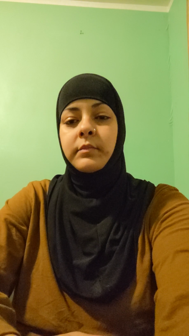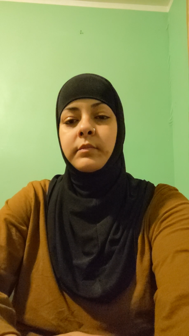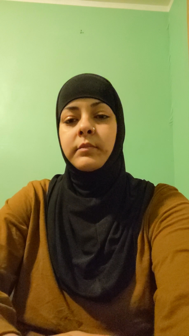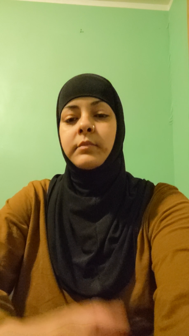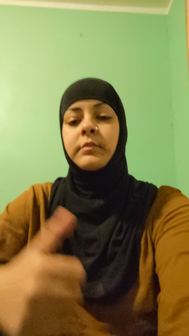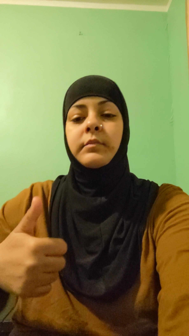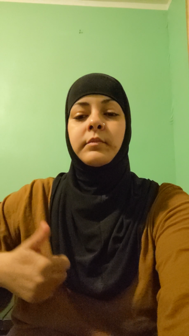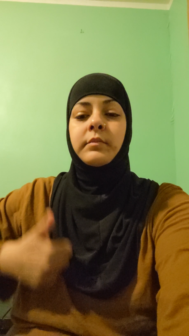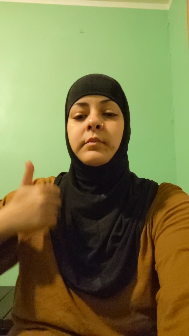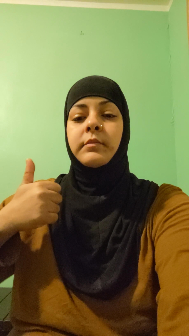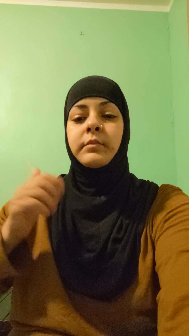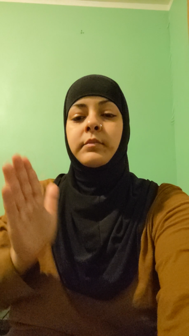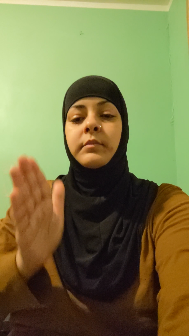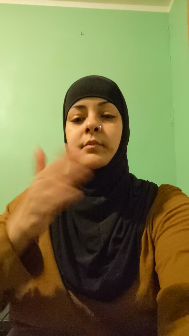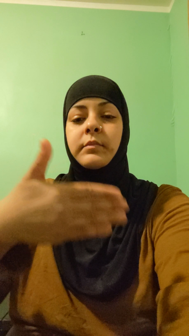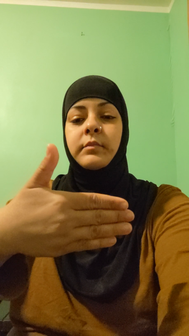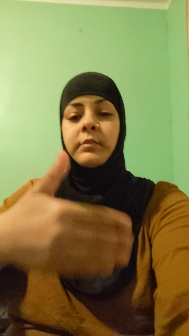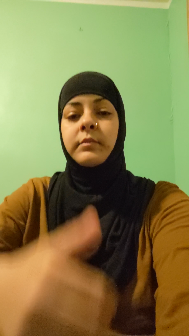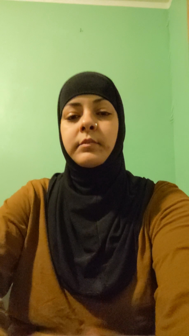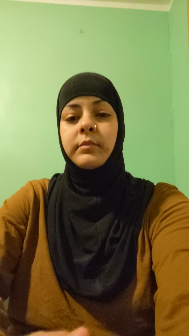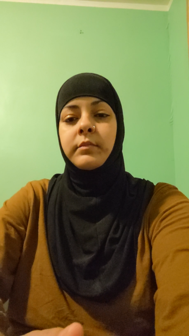living room